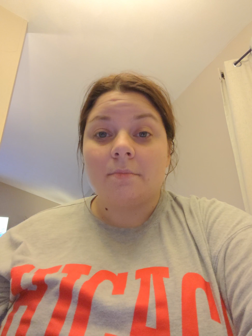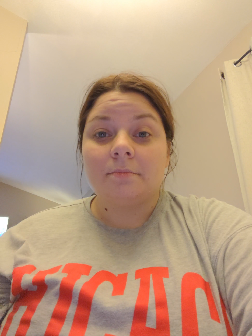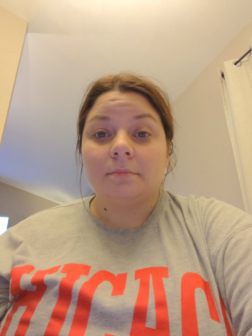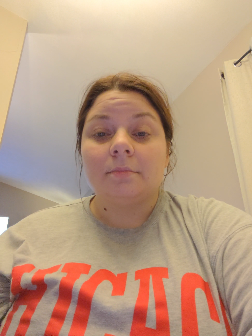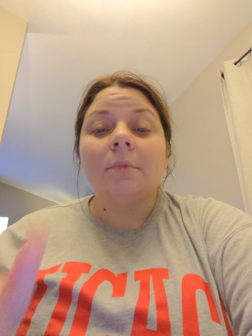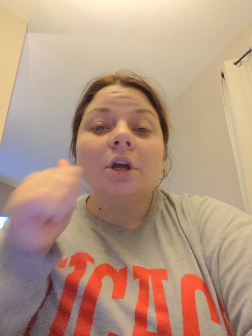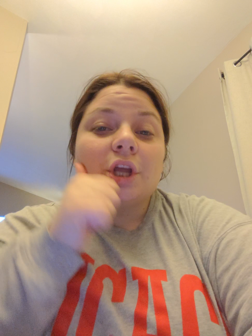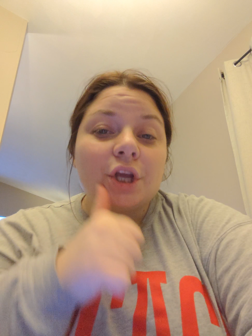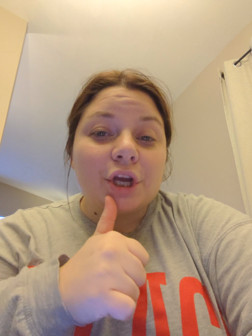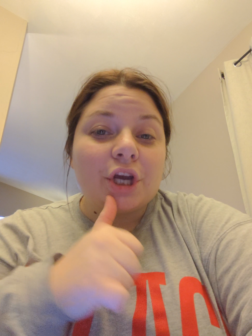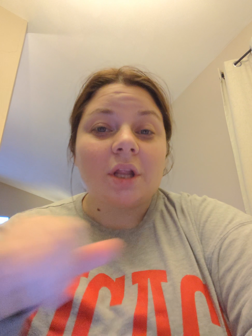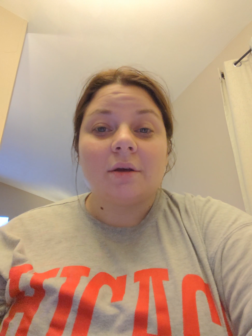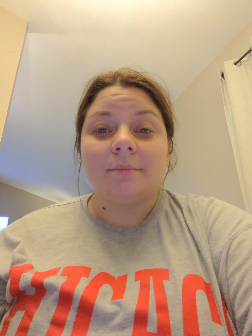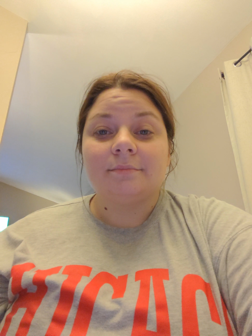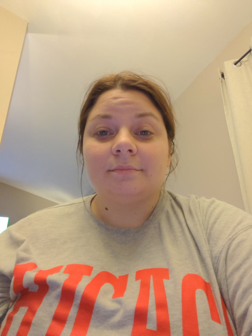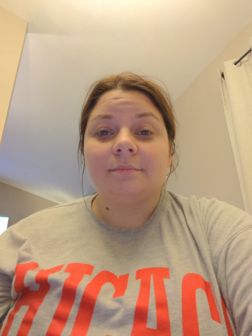girl